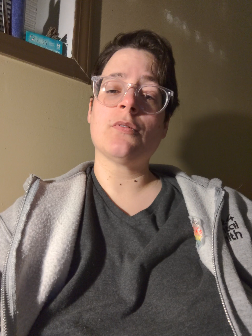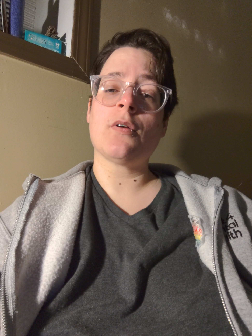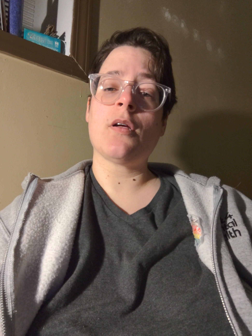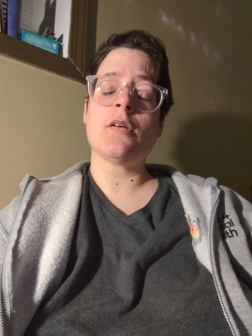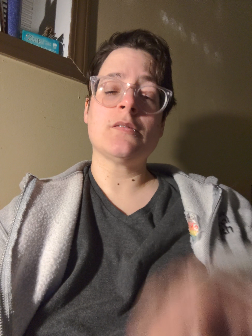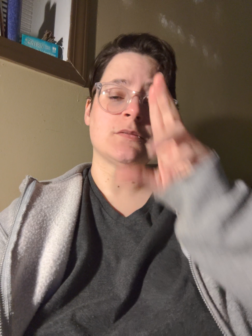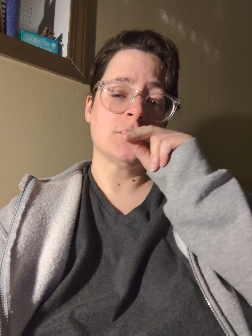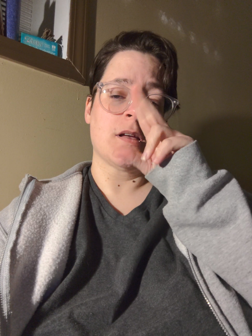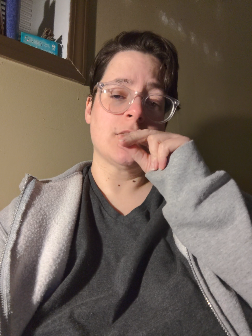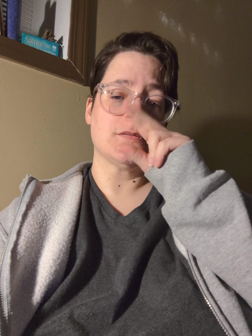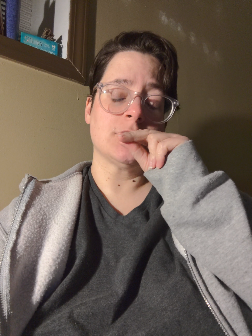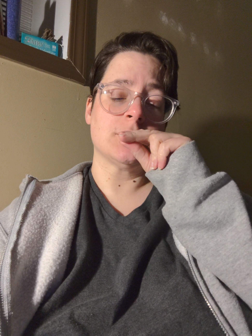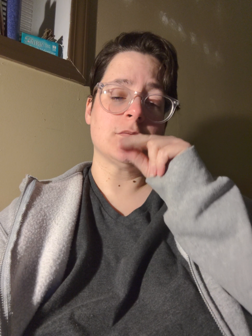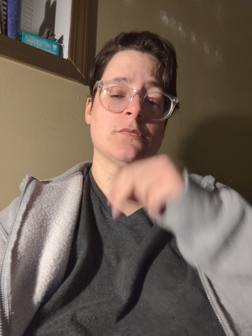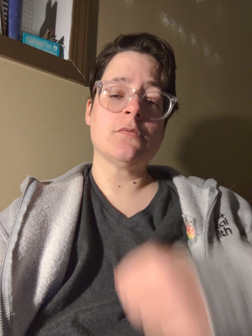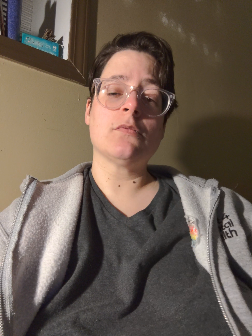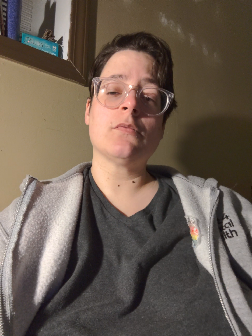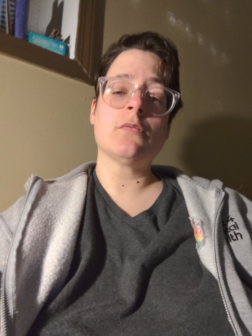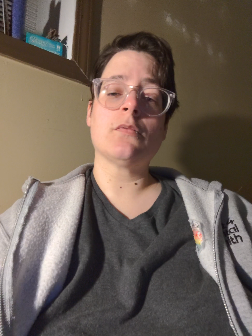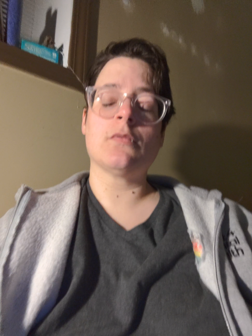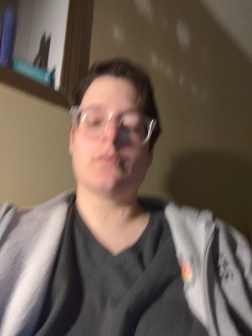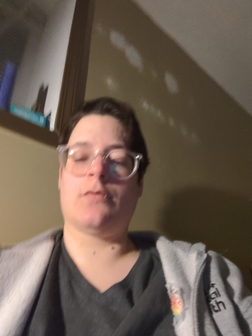duck